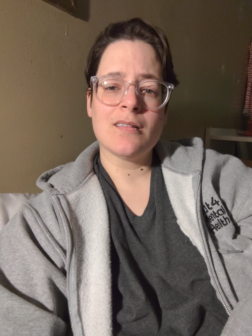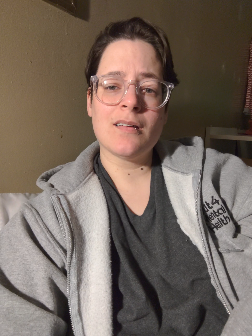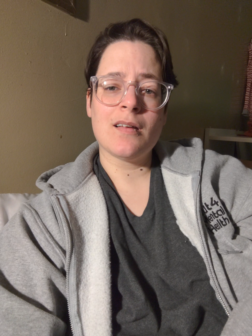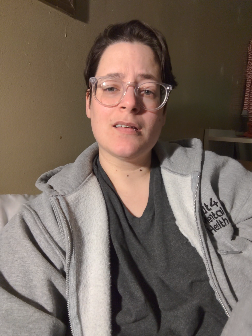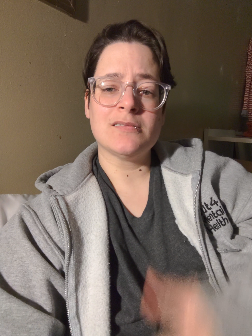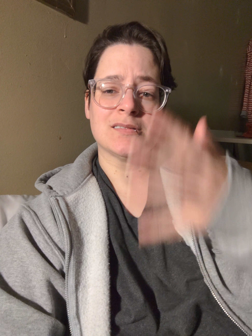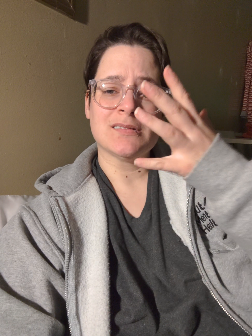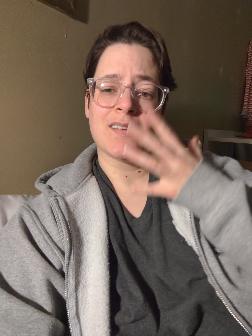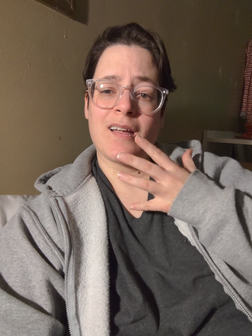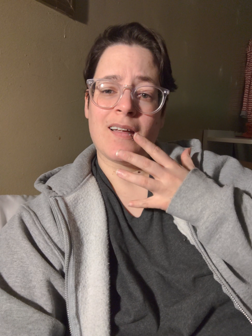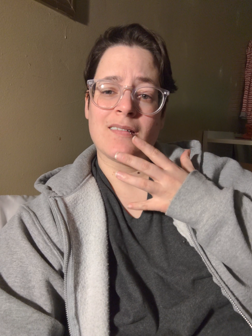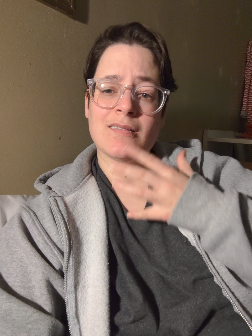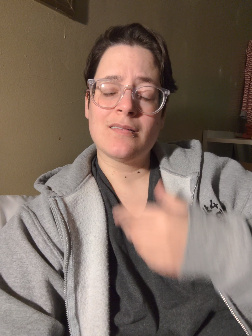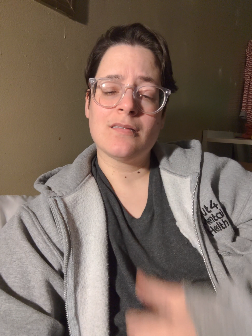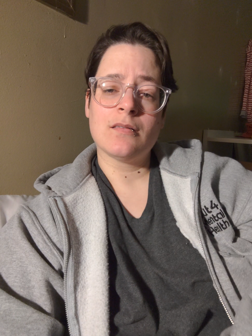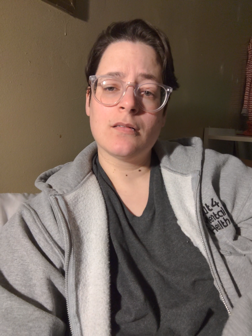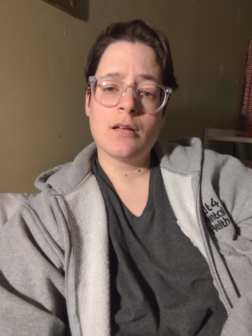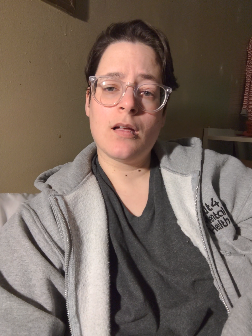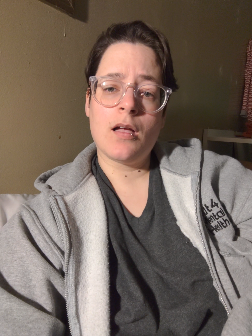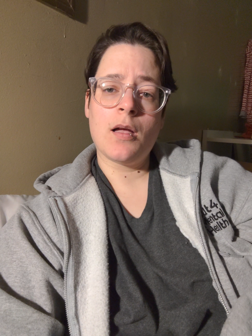sad